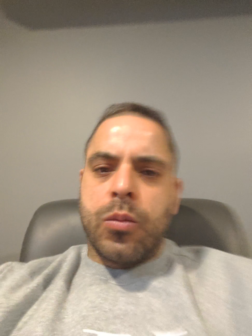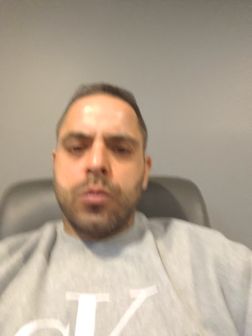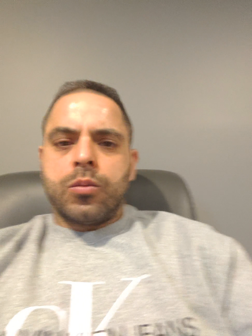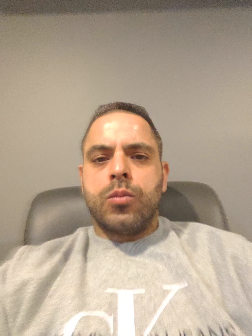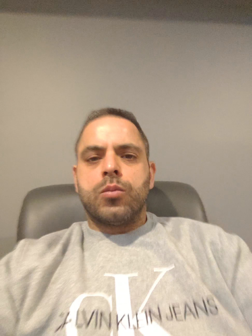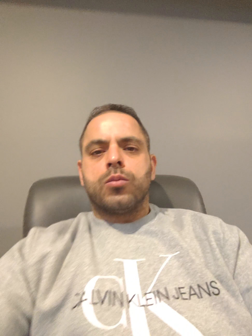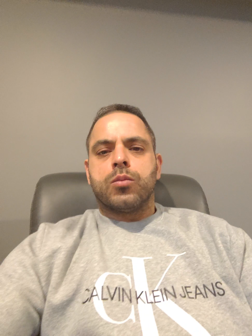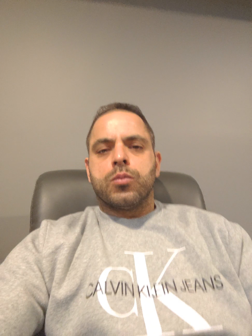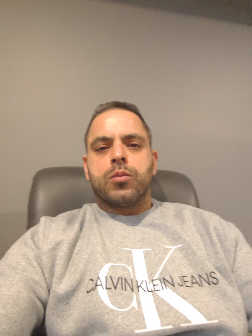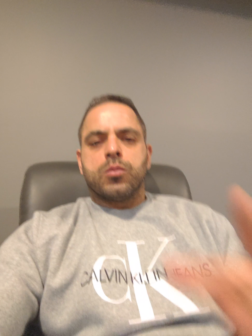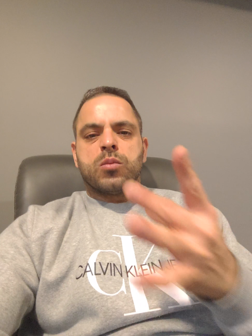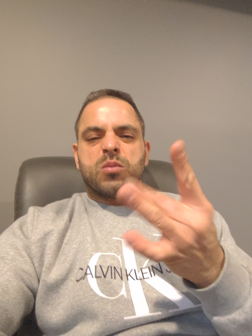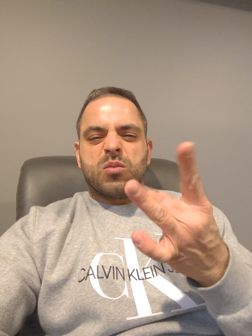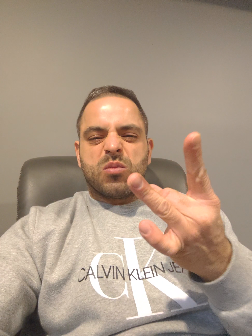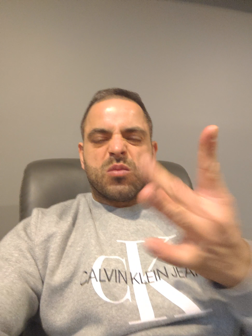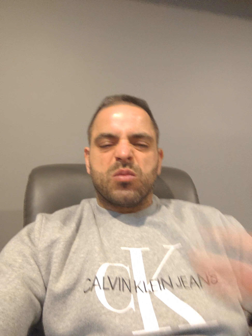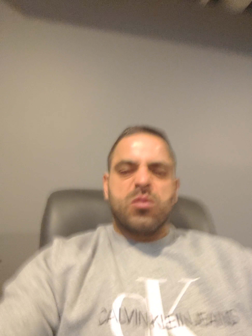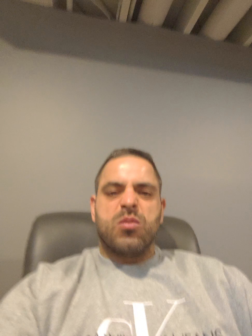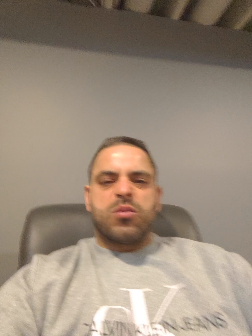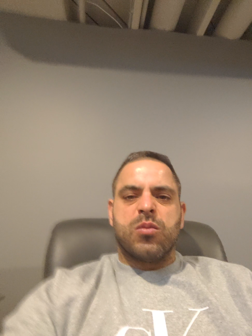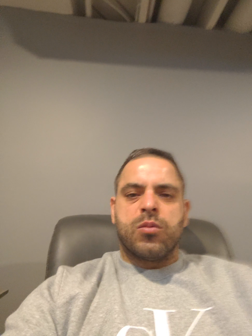sticky